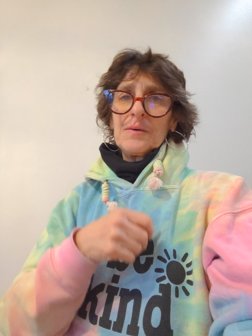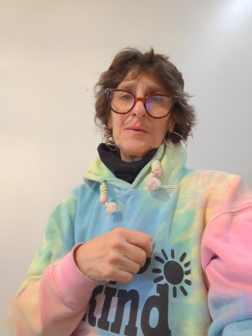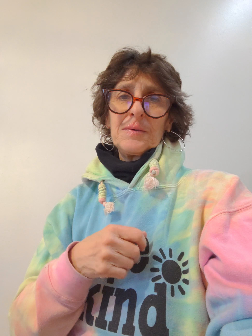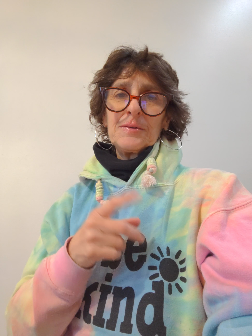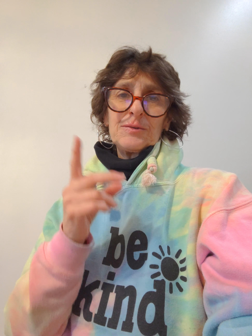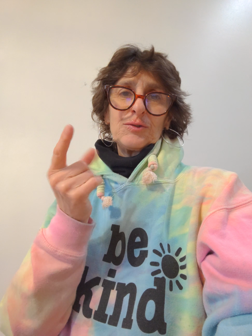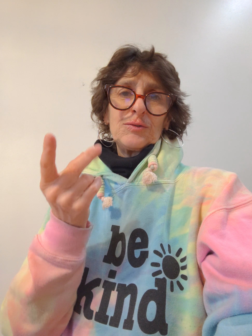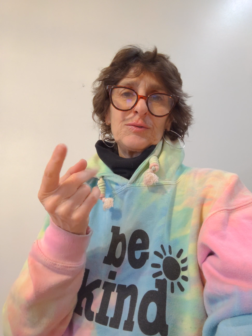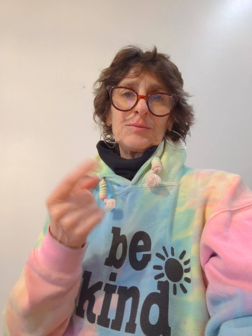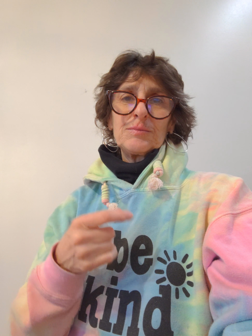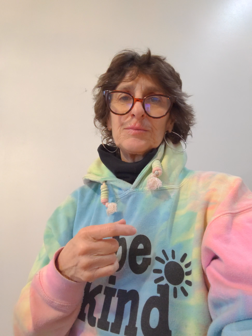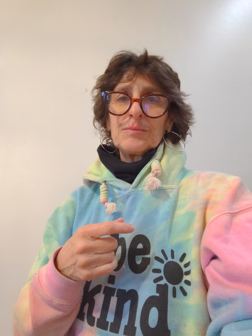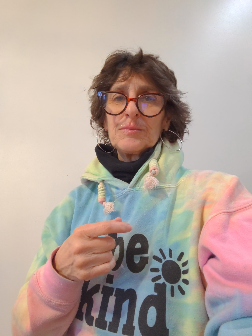dog